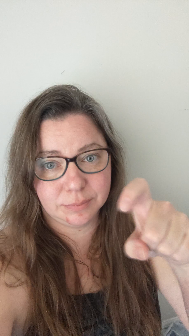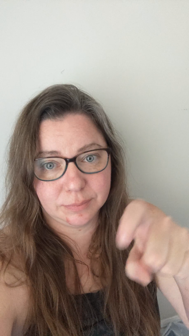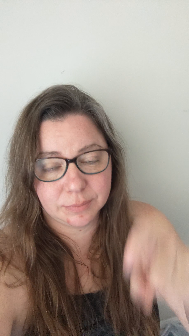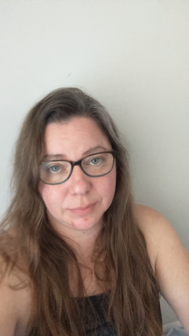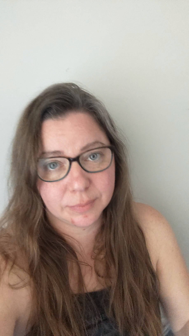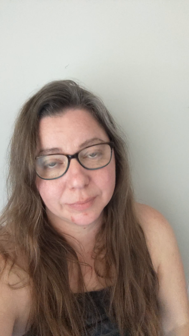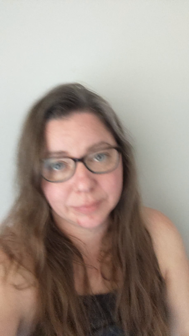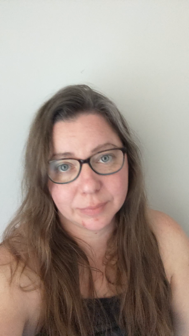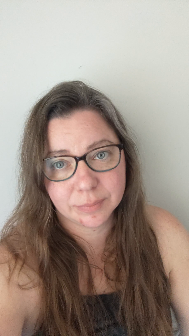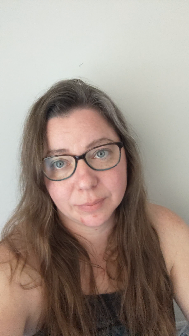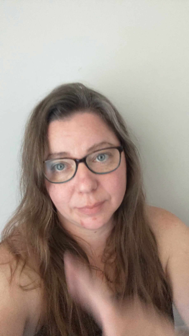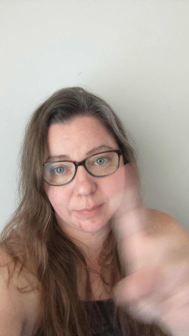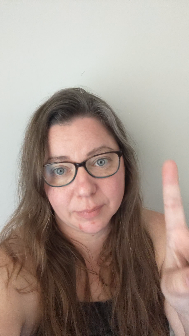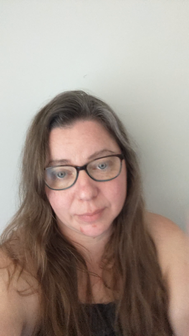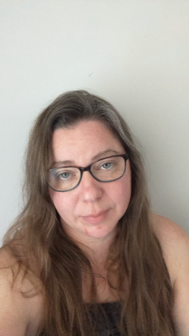but